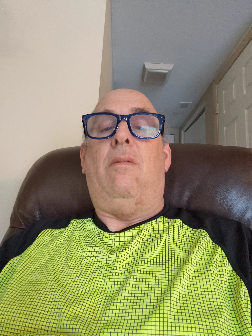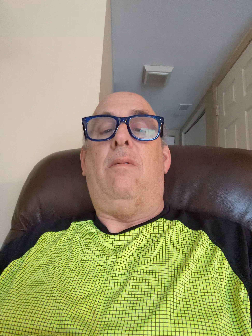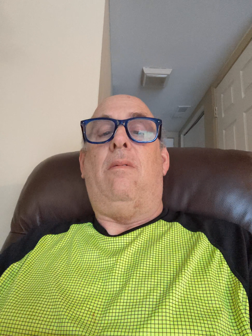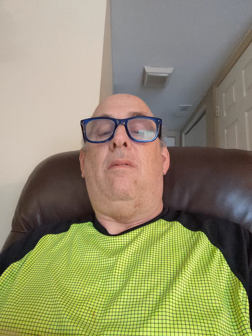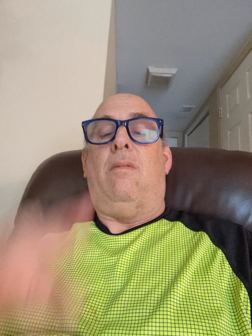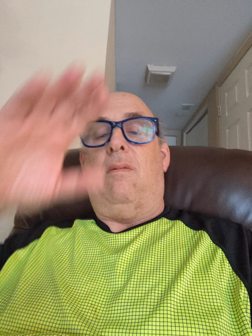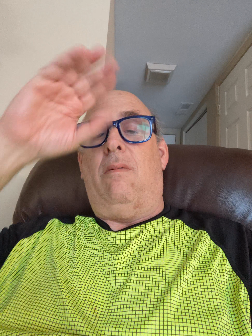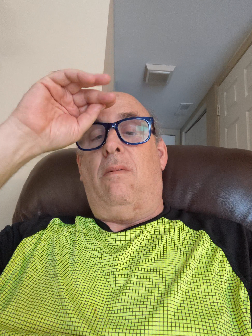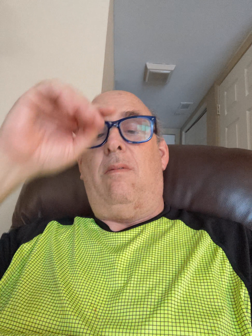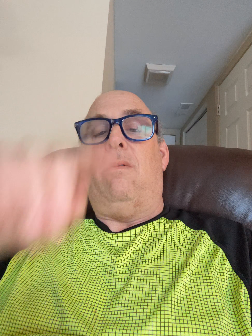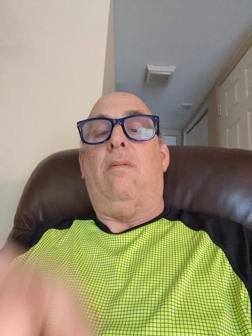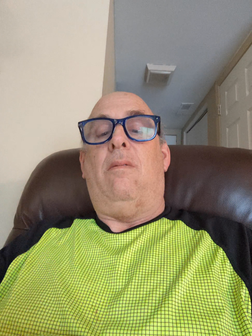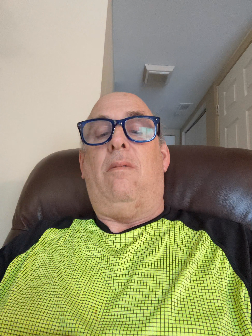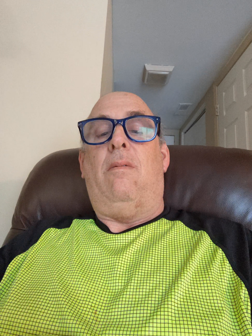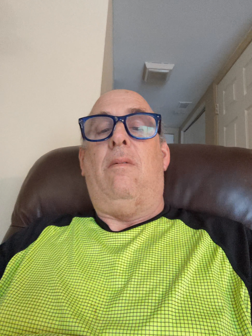boy